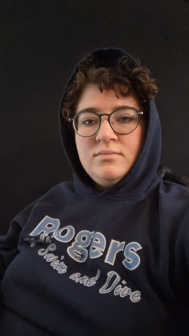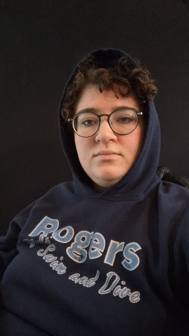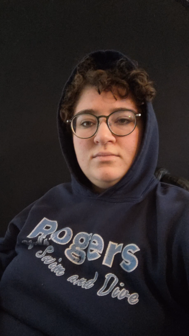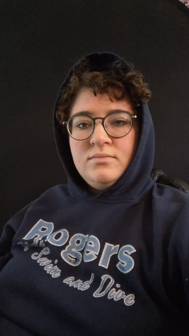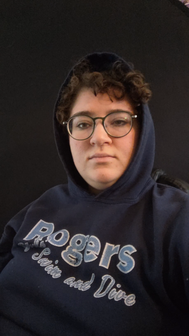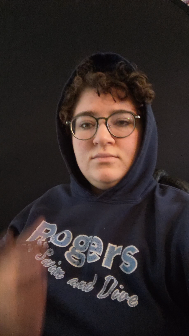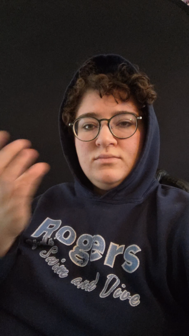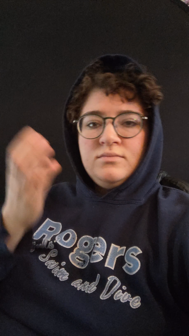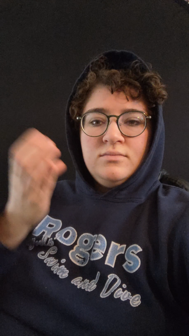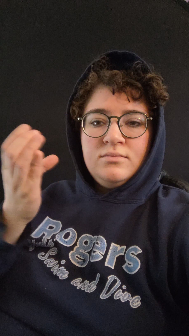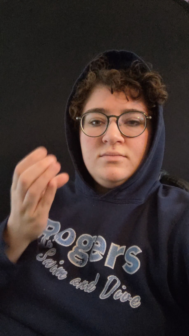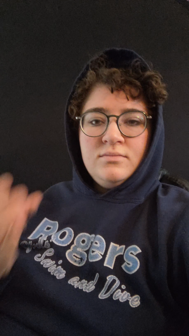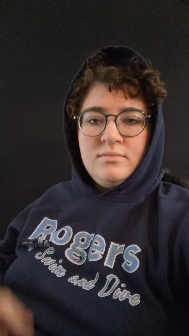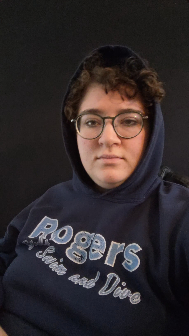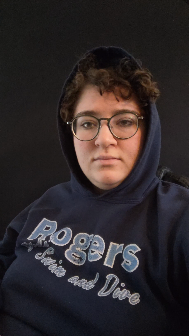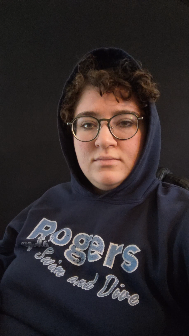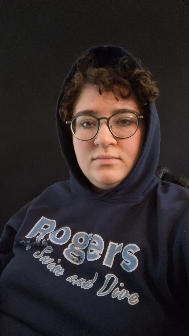shake